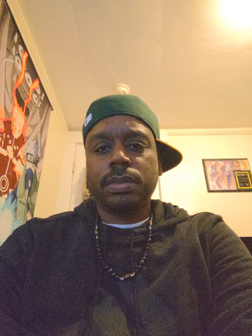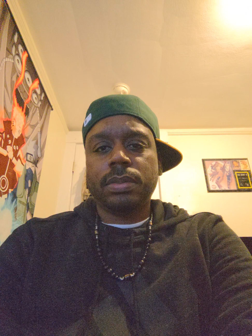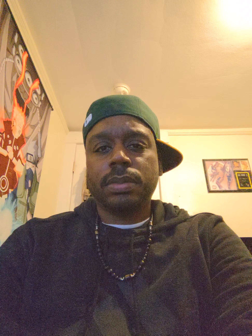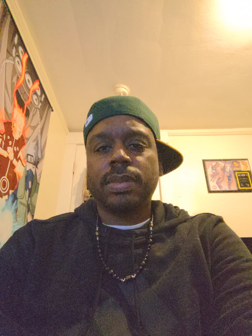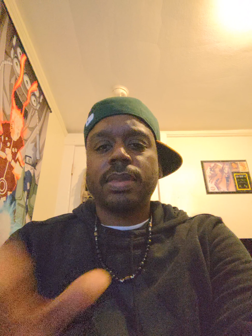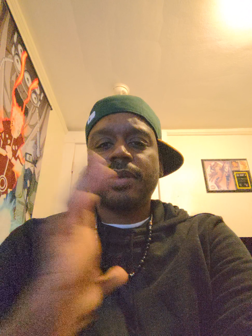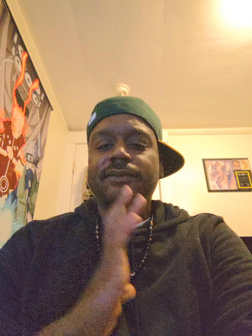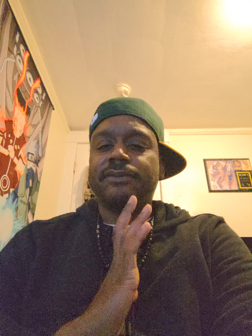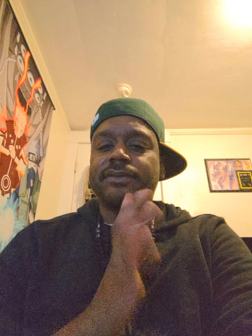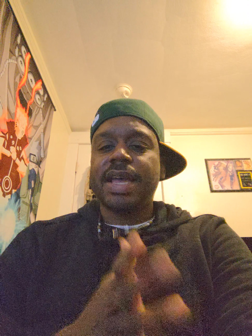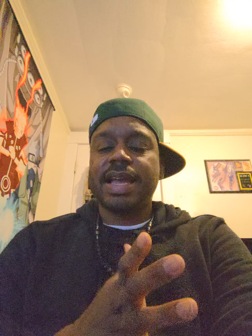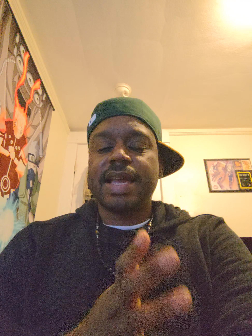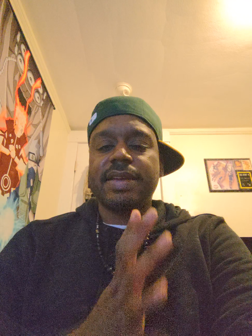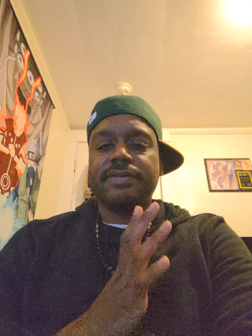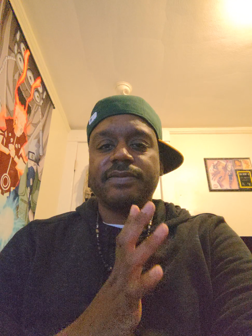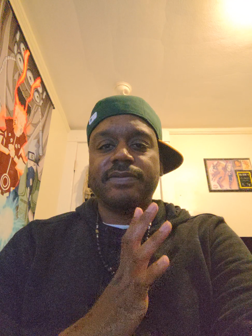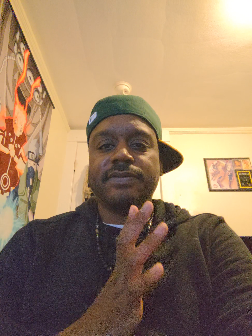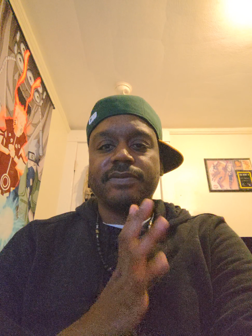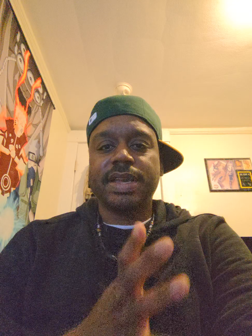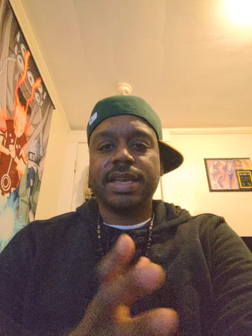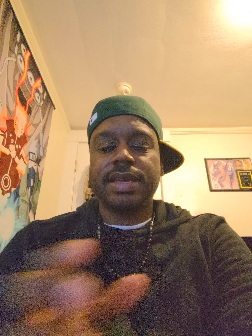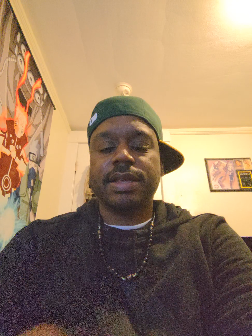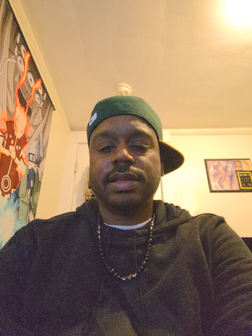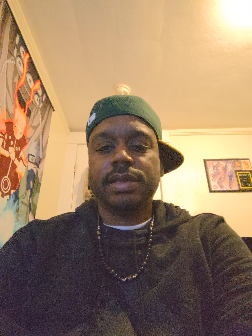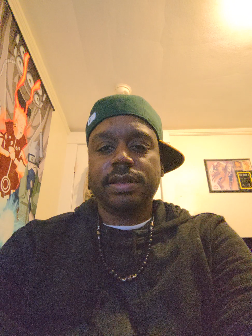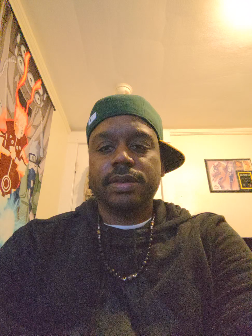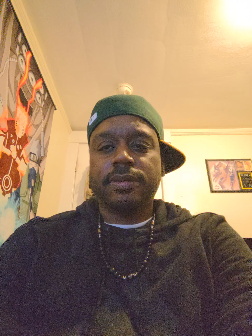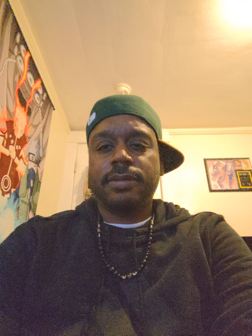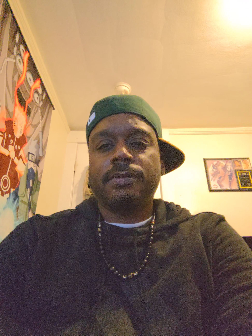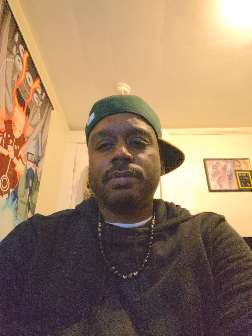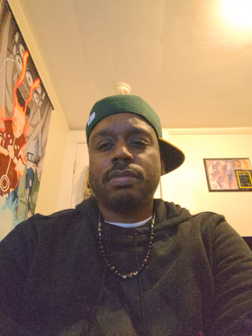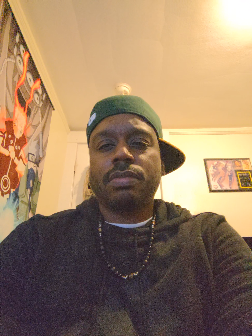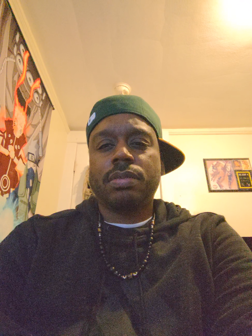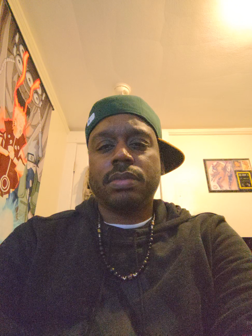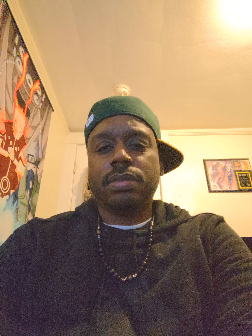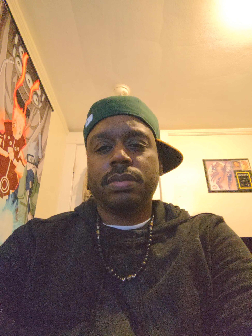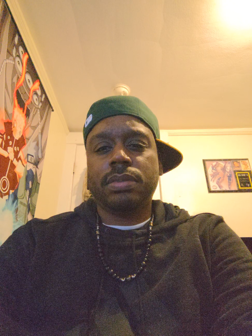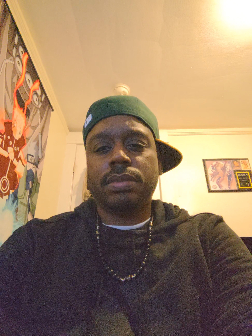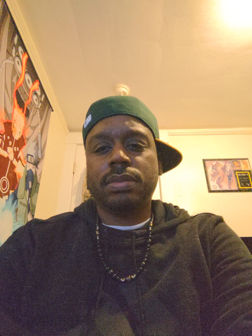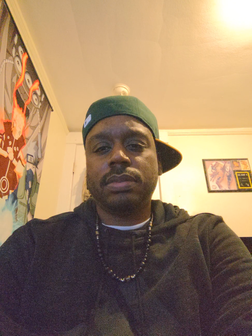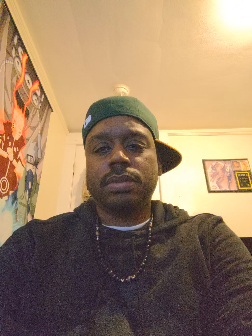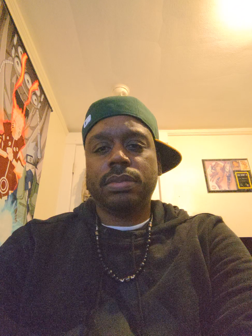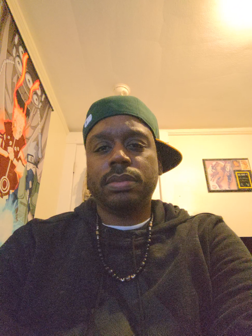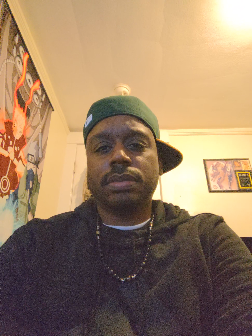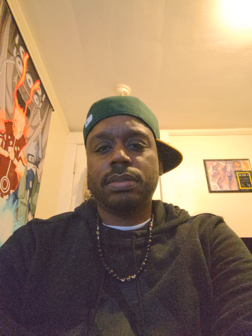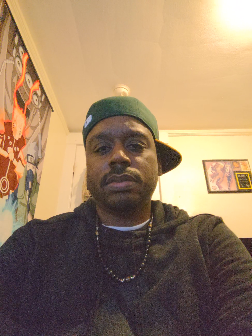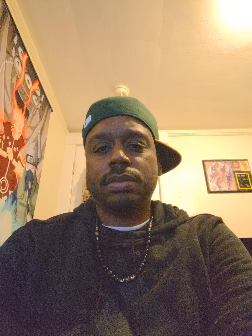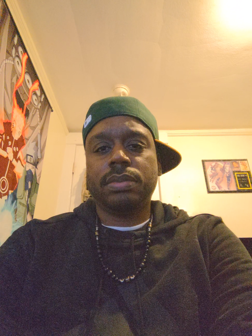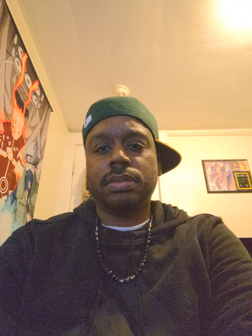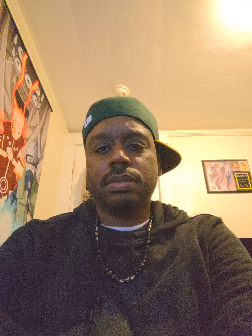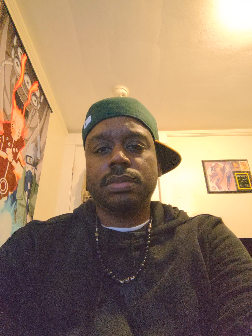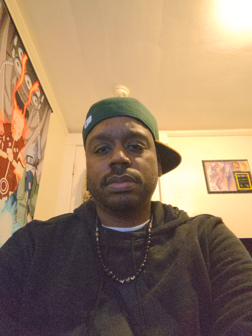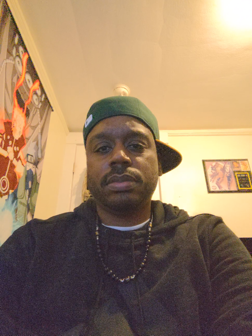fine